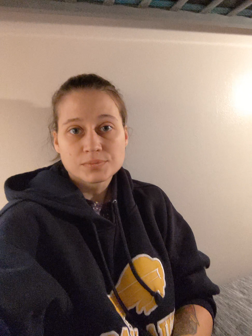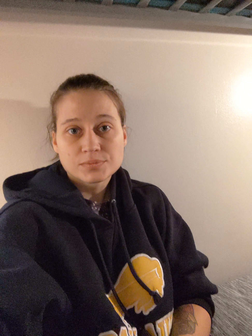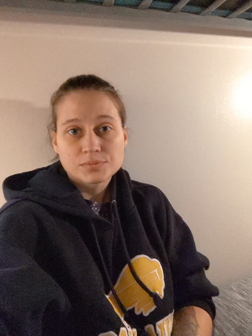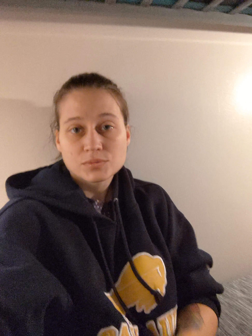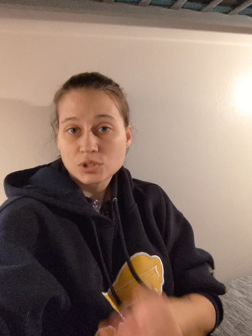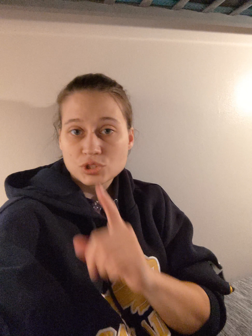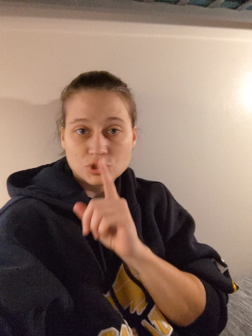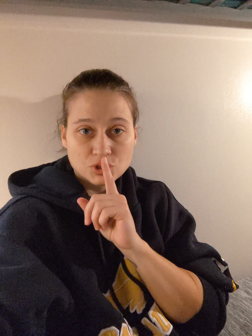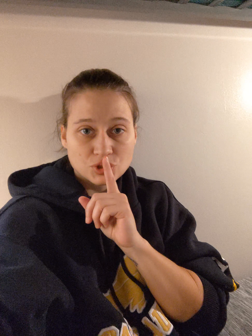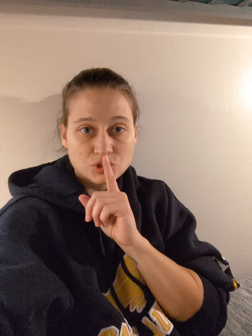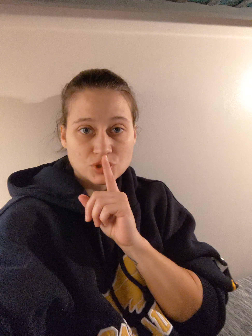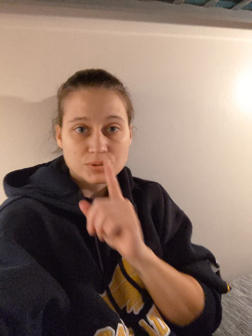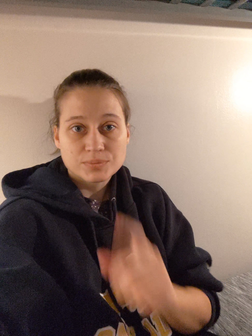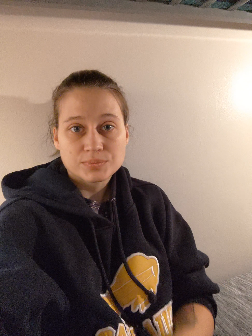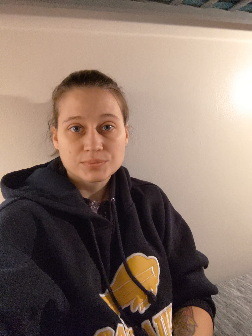shhh